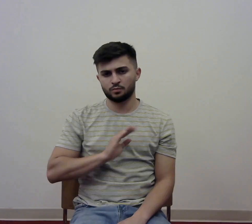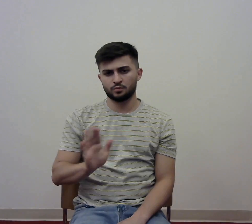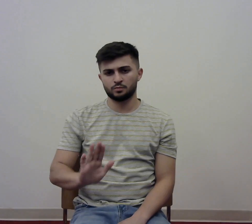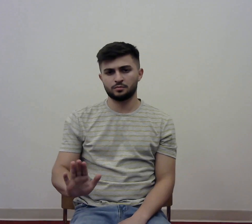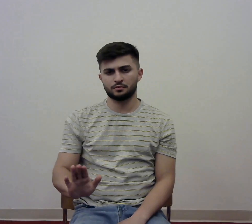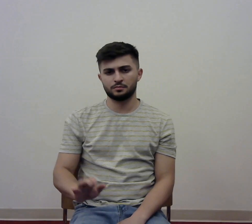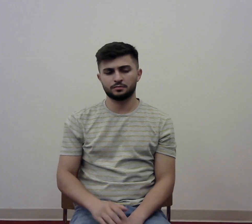deyil